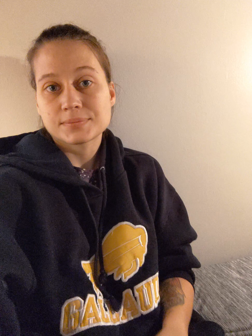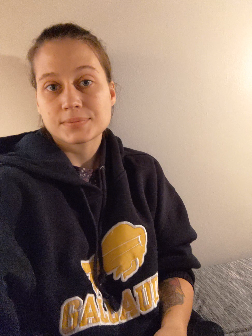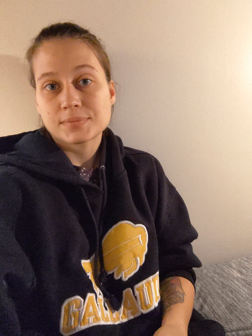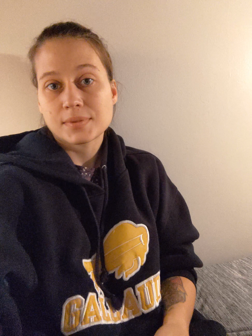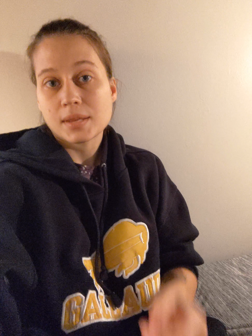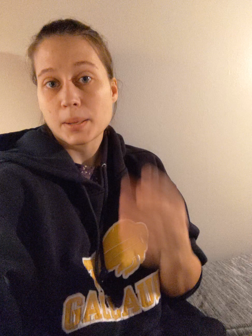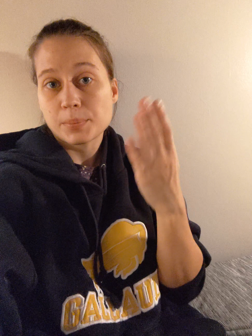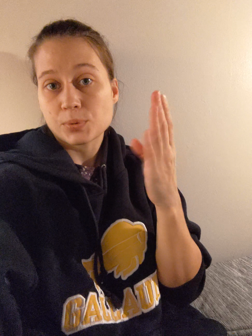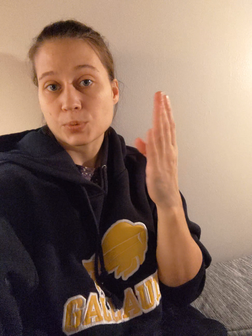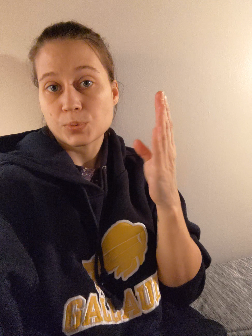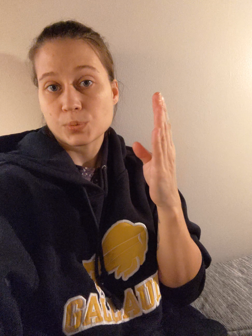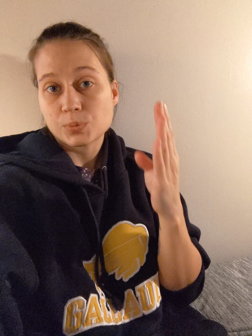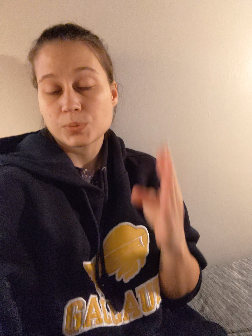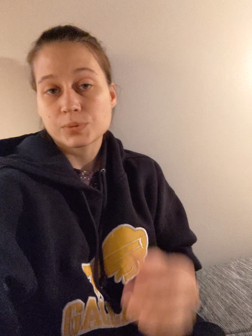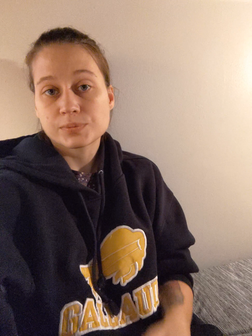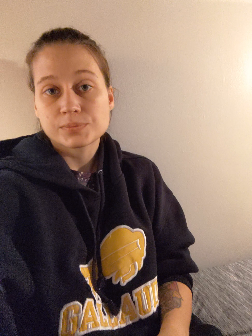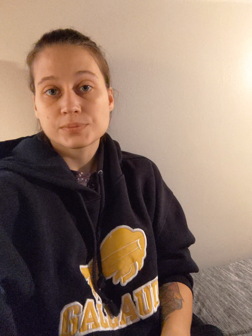blue